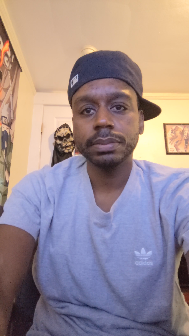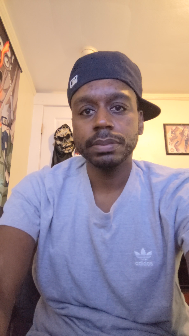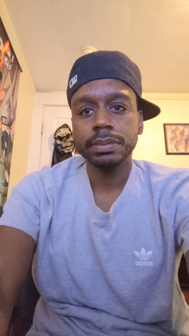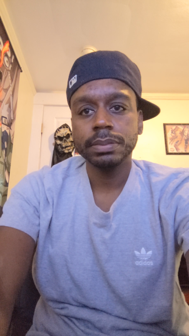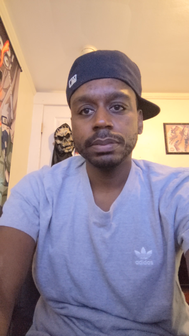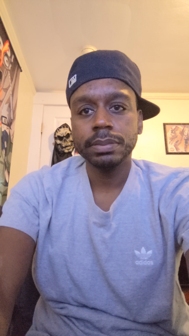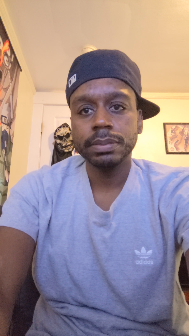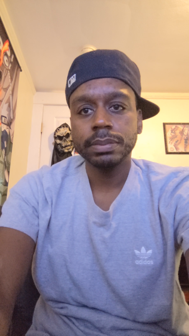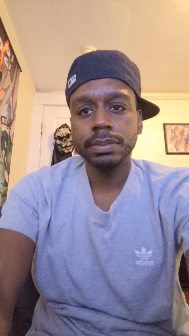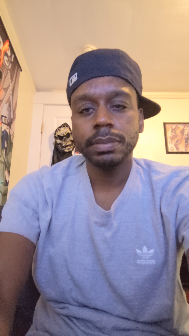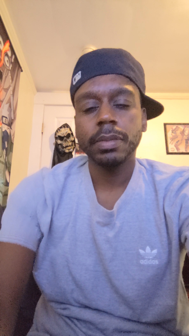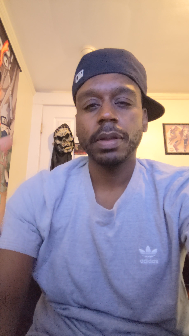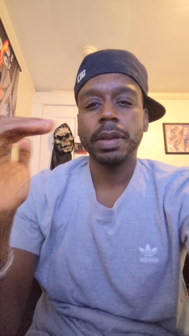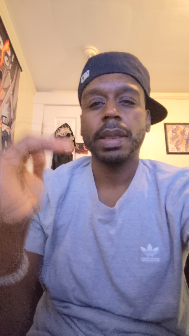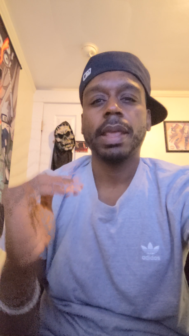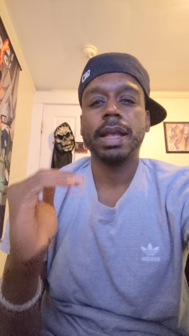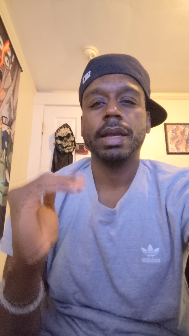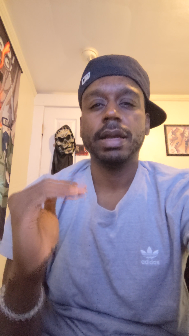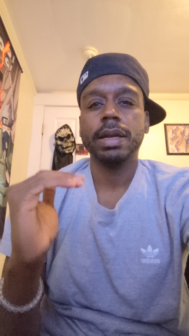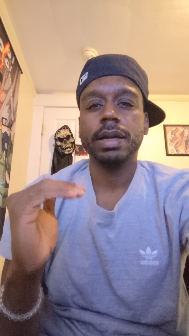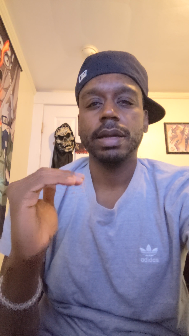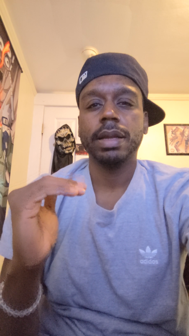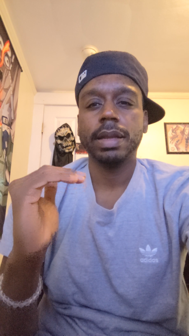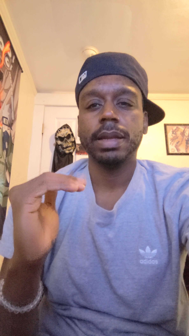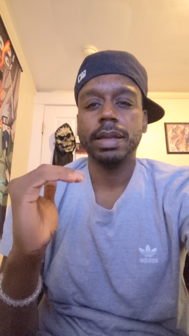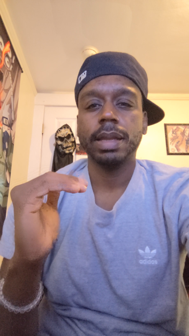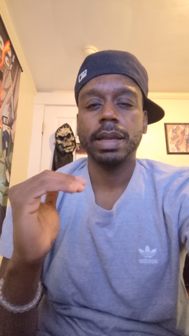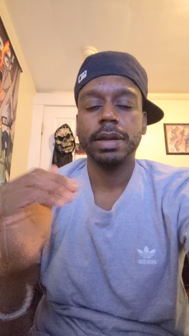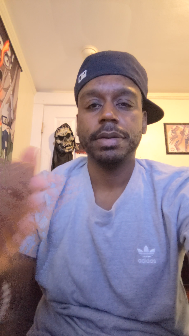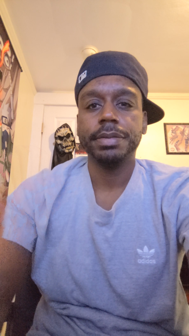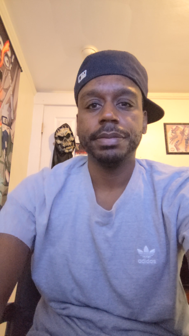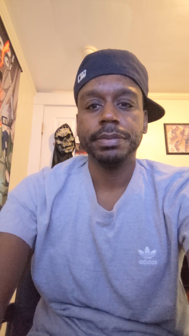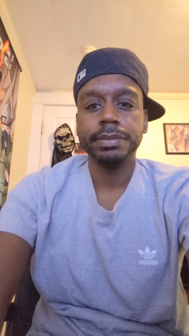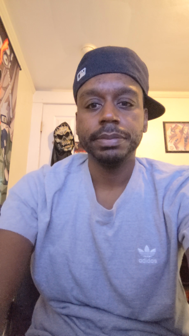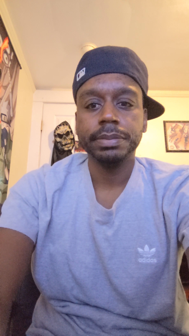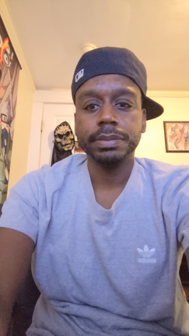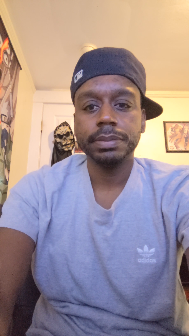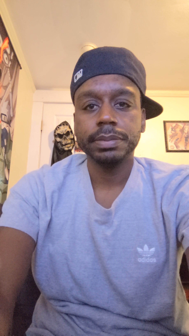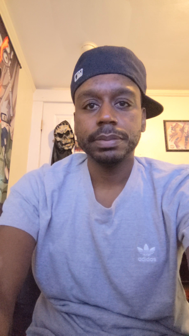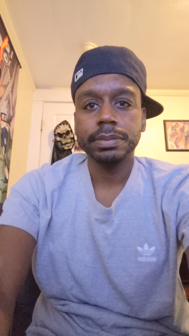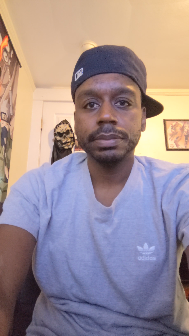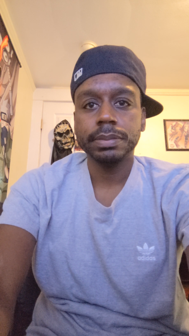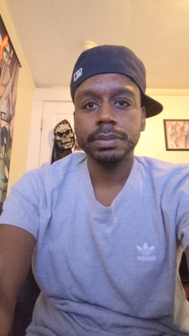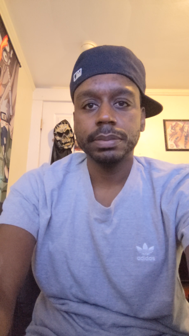little